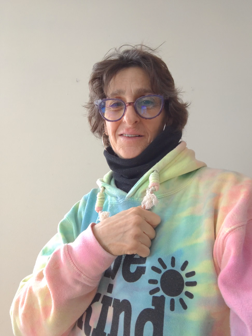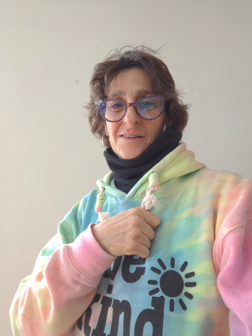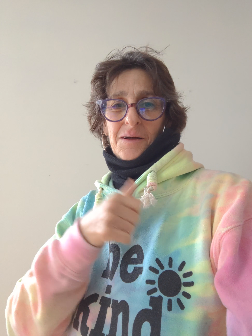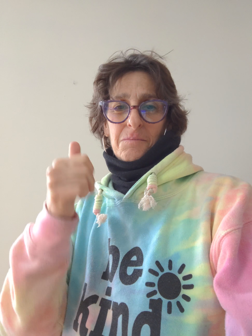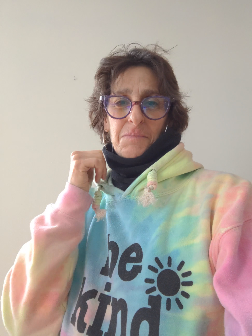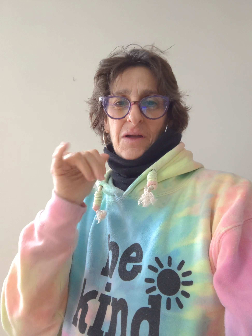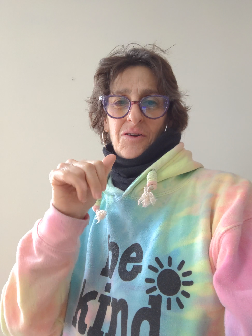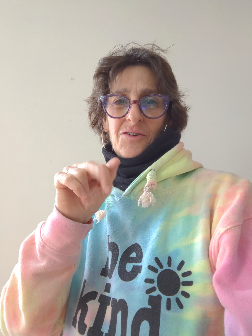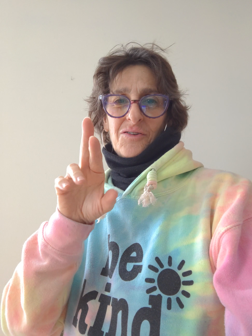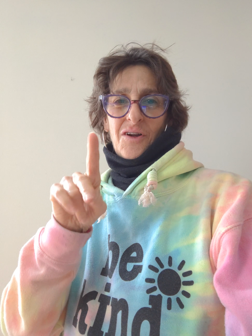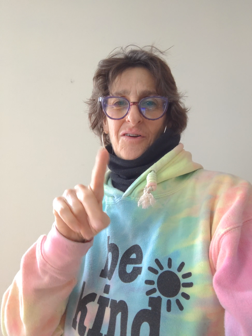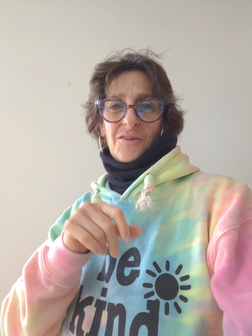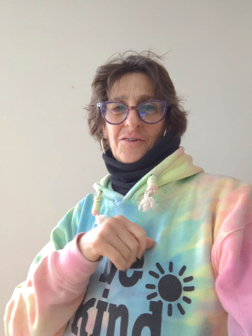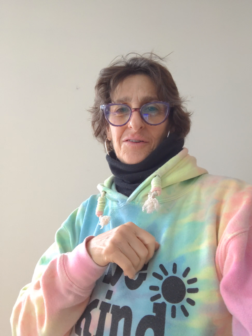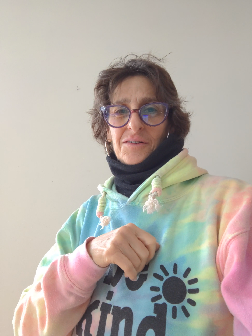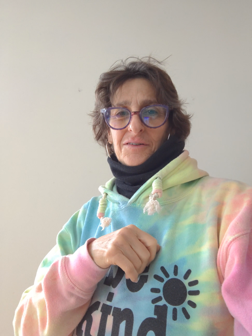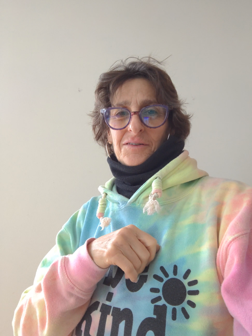backyard